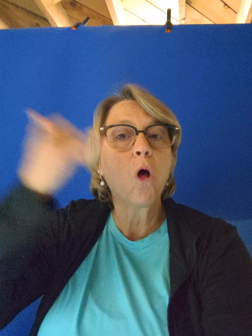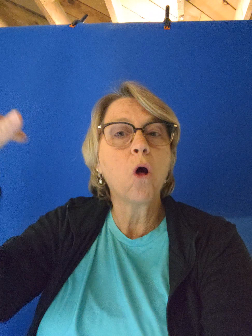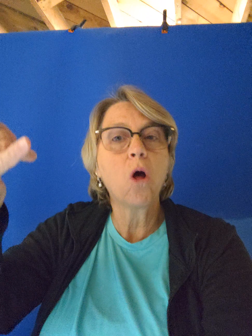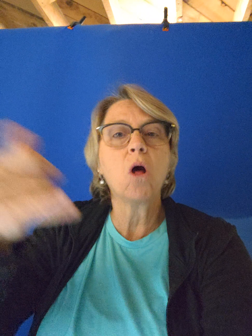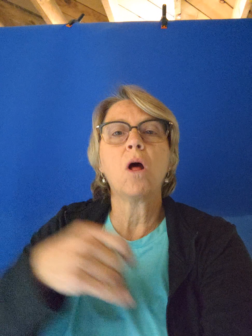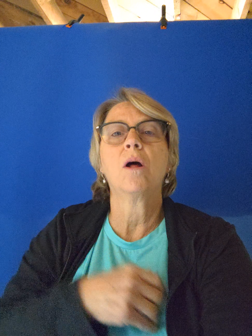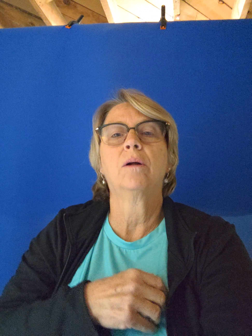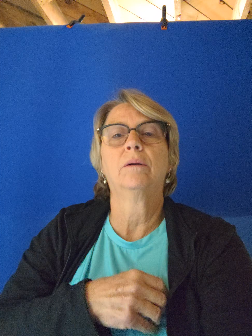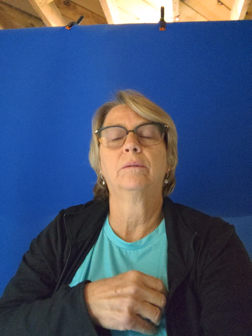call on the phone